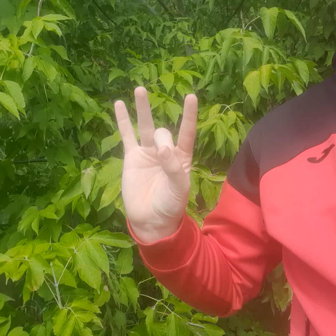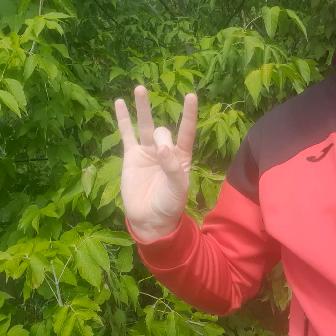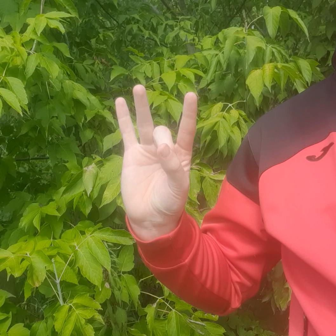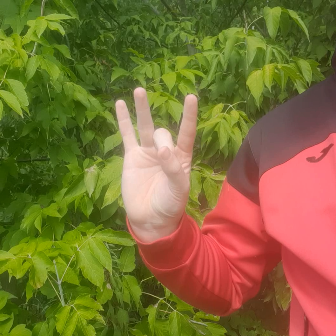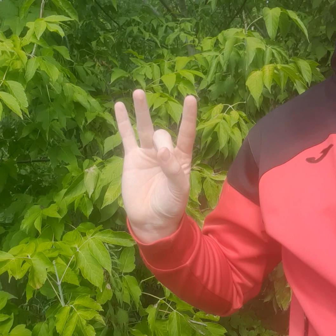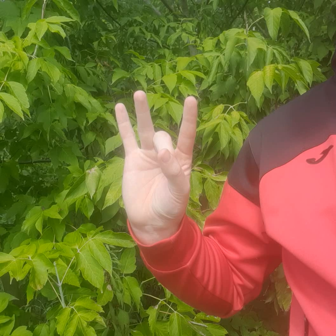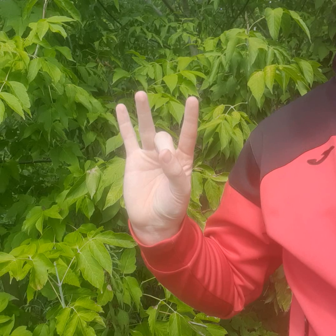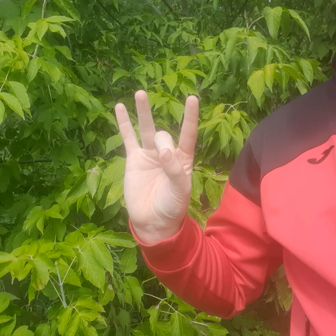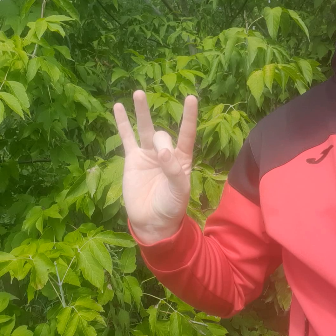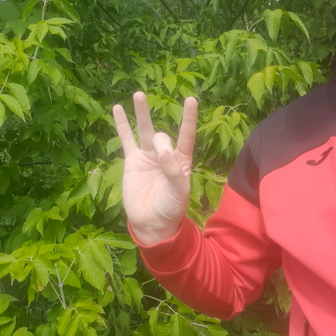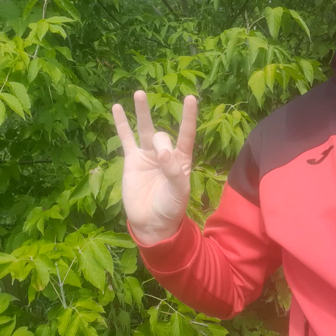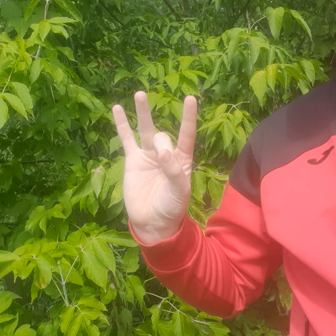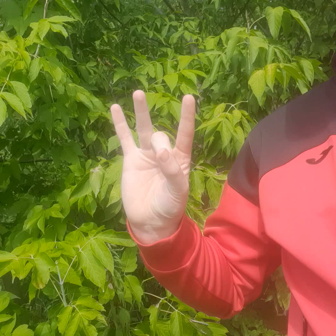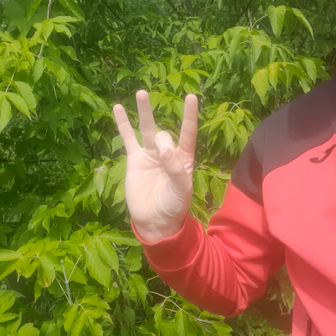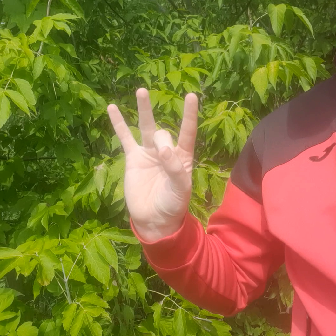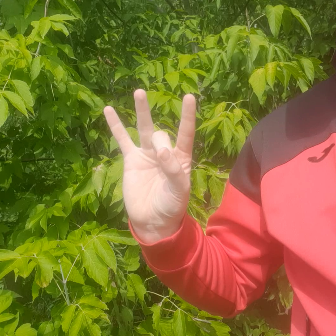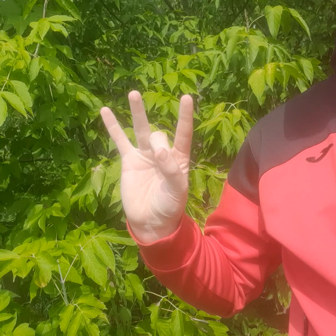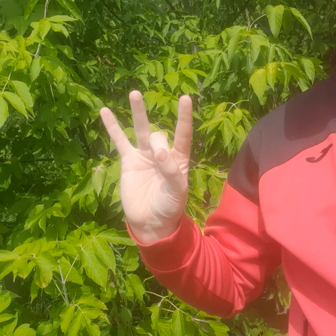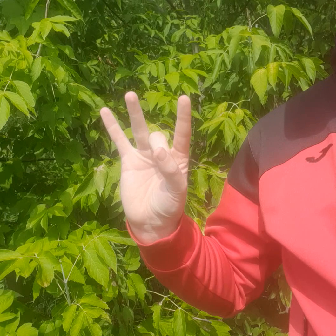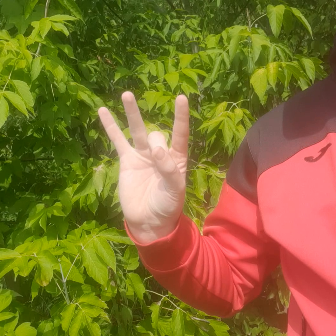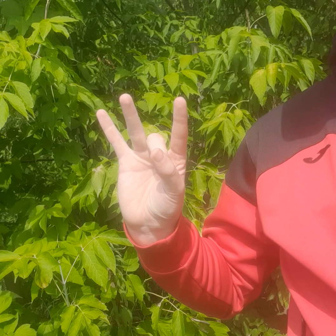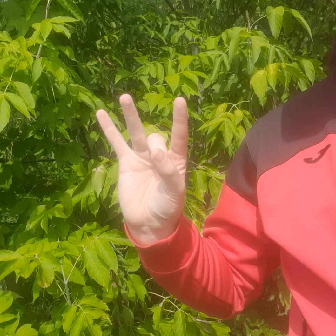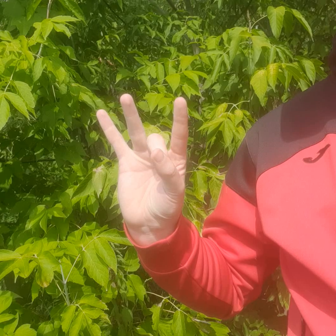Р